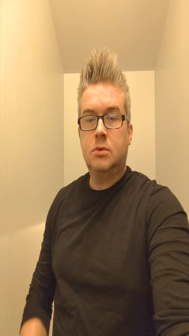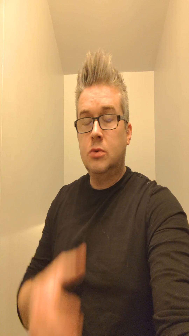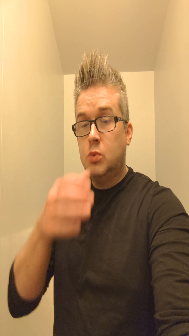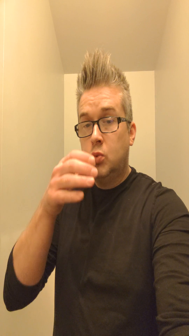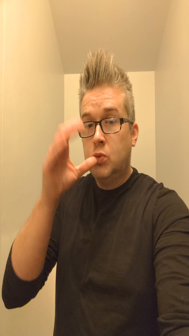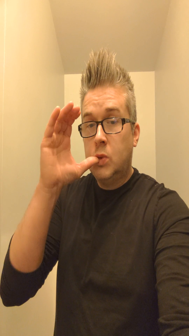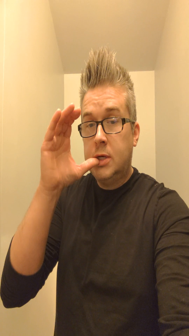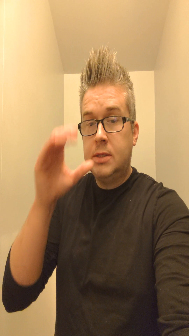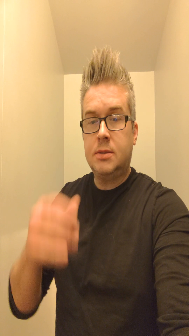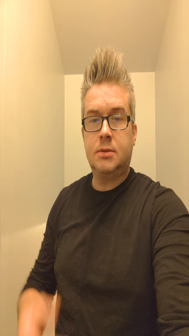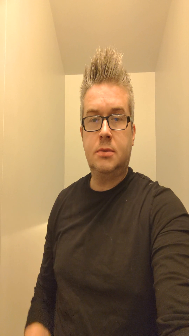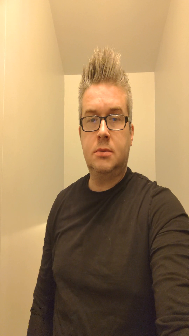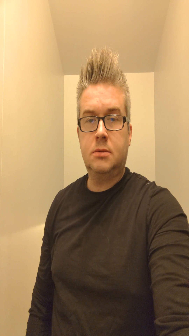drink